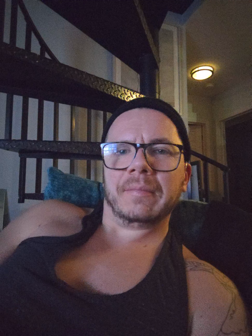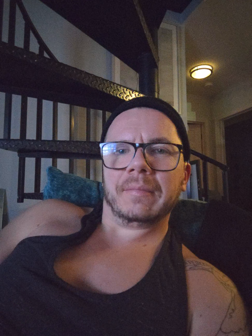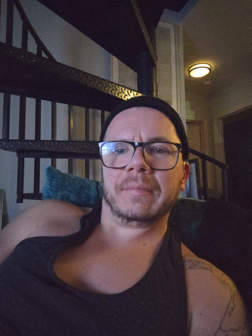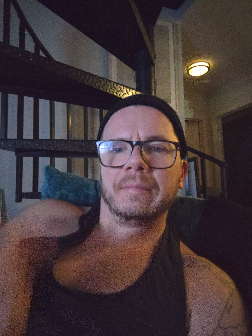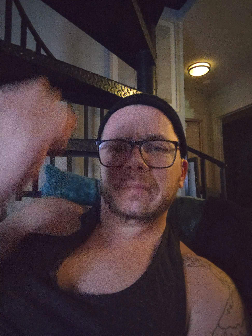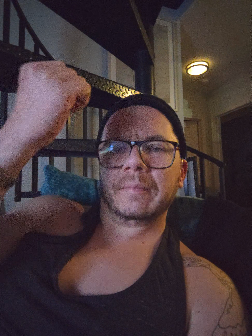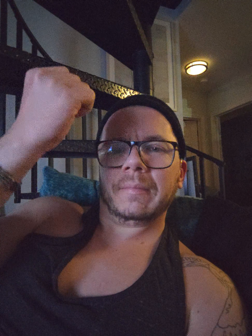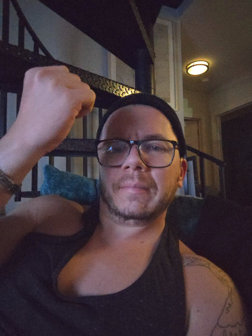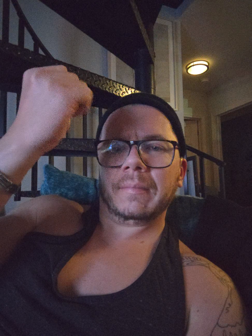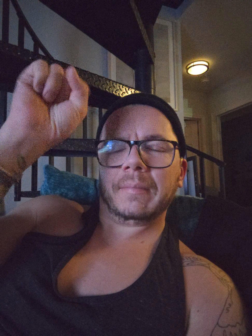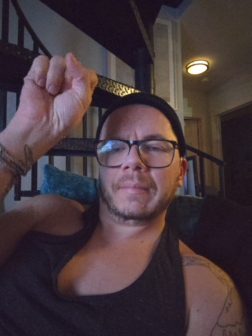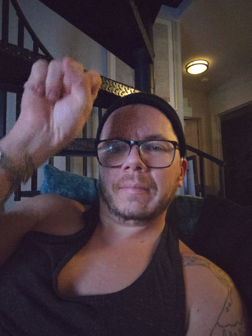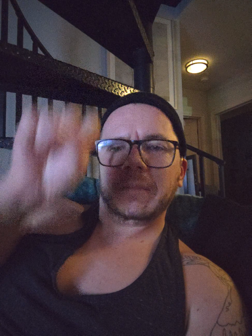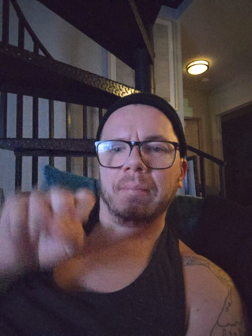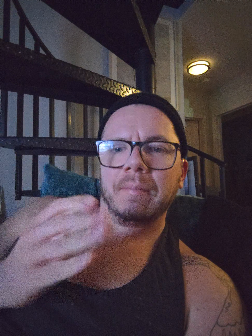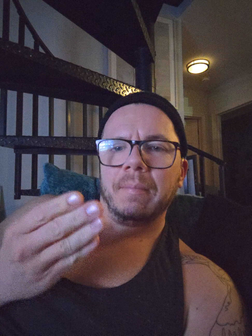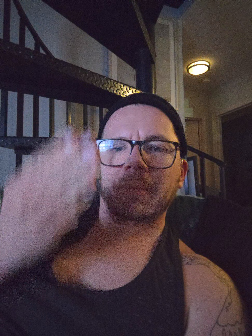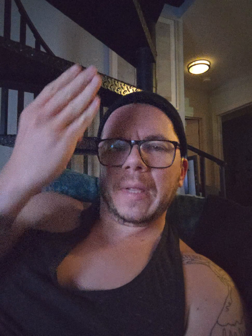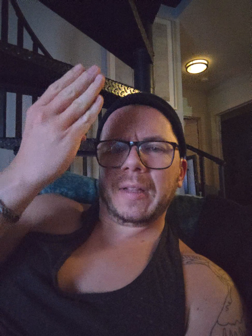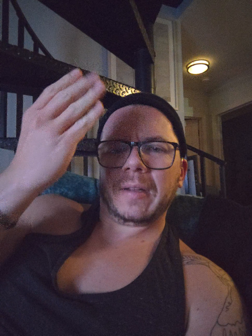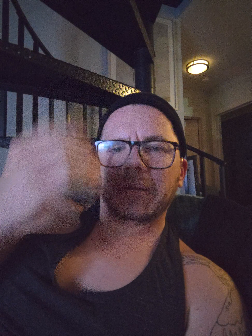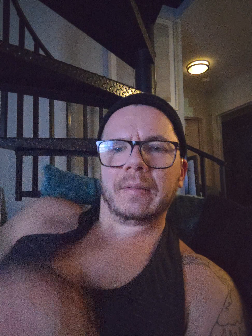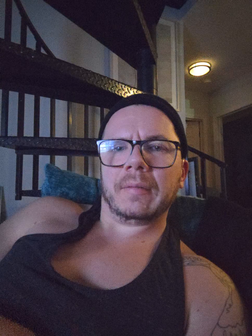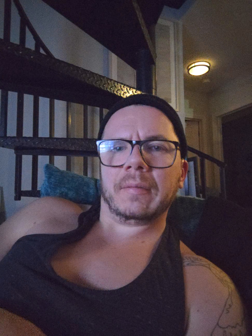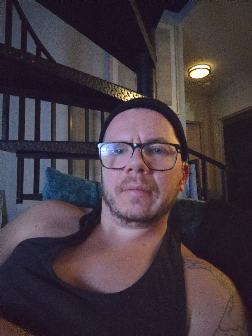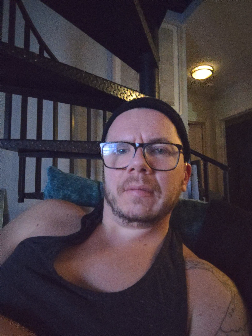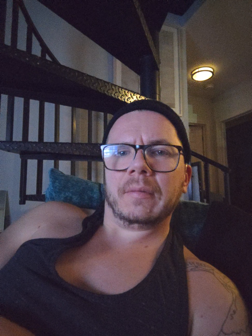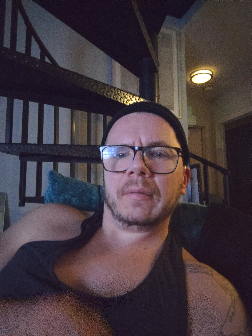mitten